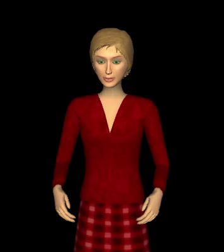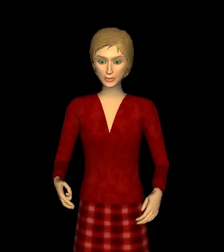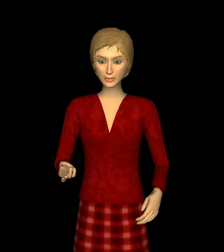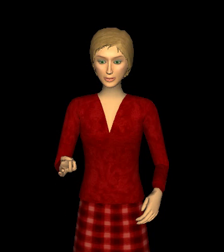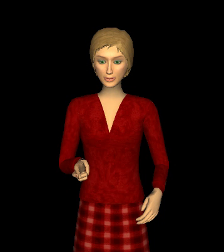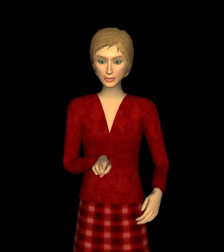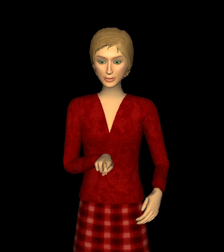يعود